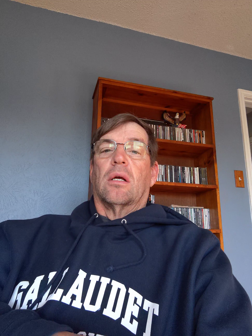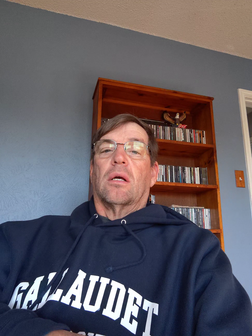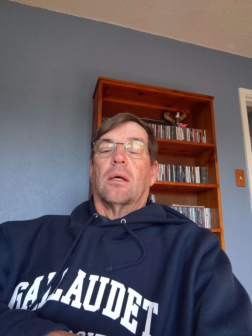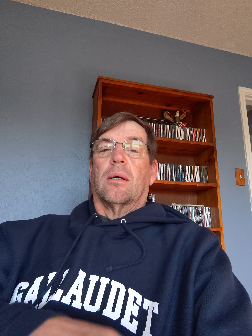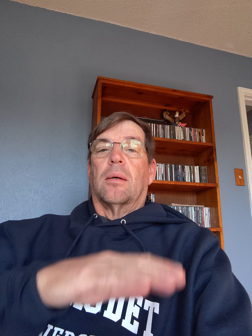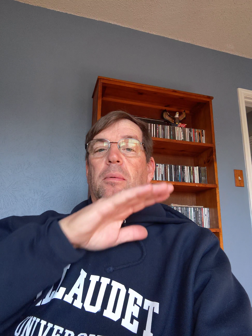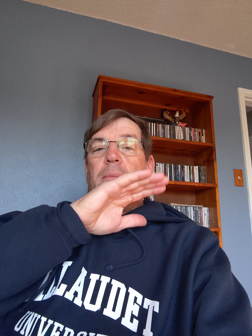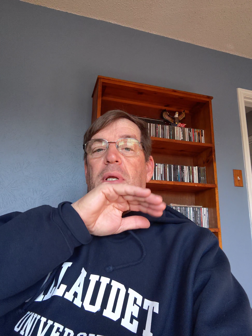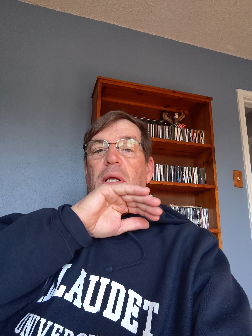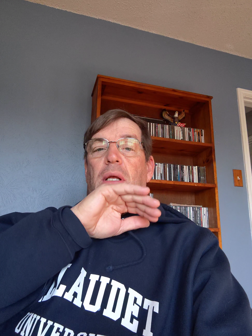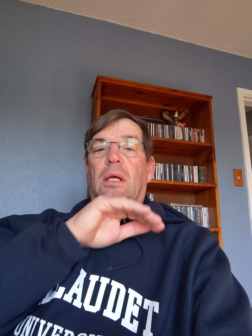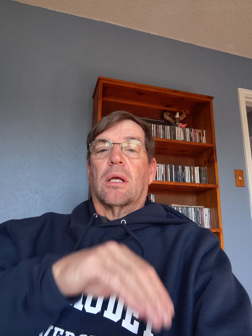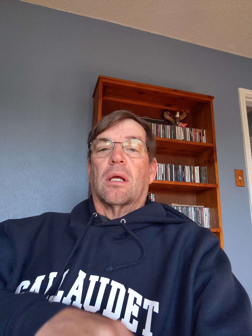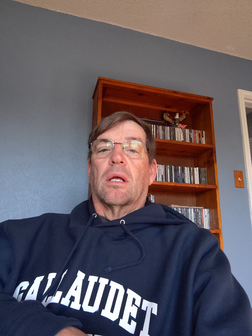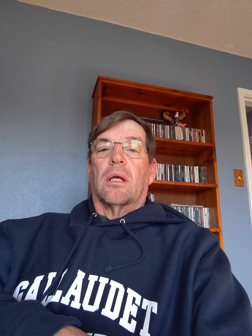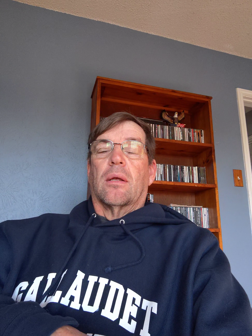pig